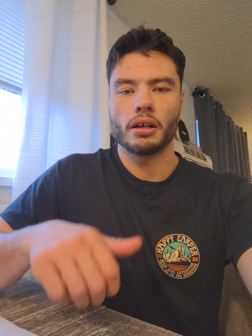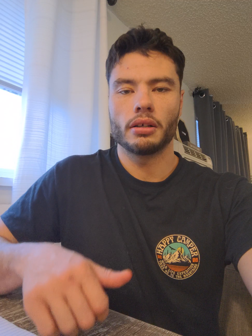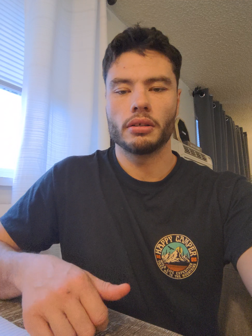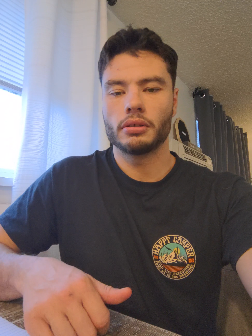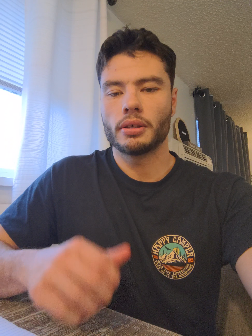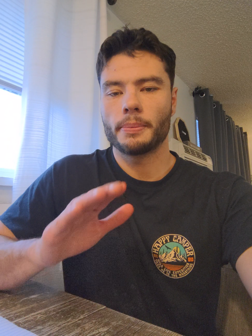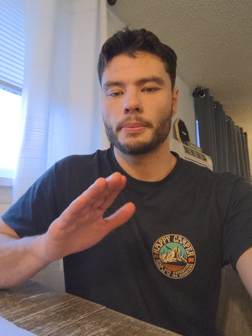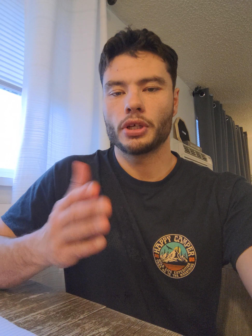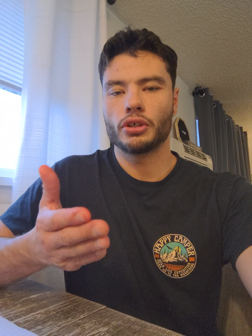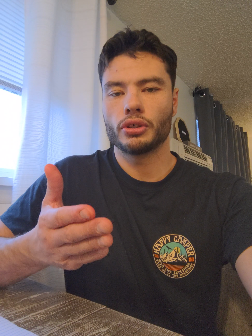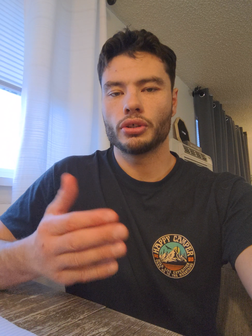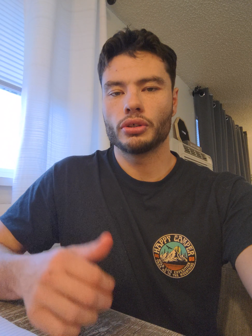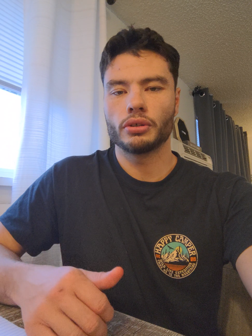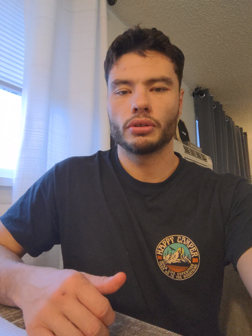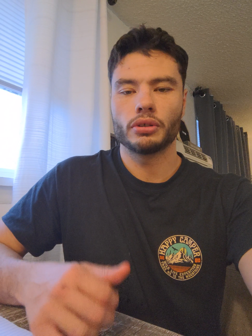book